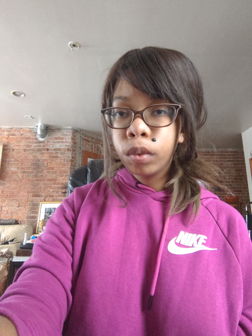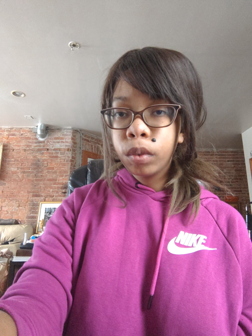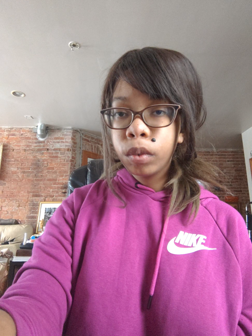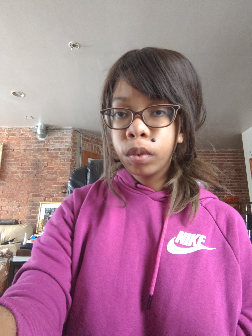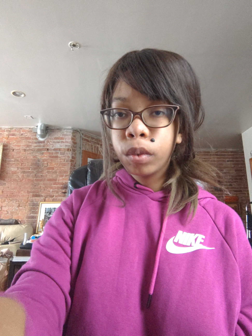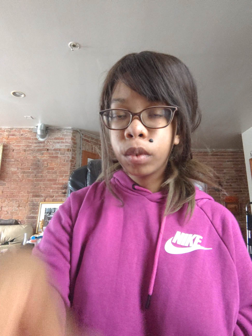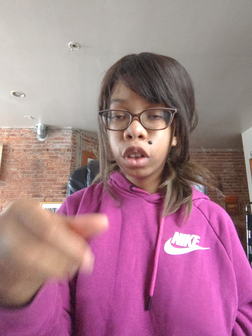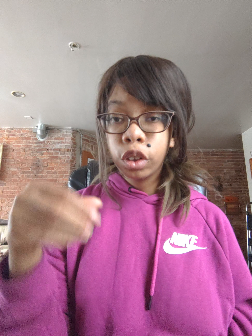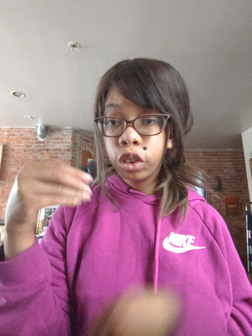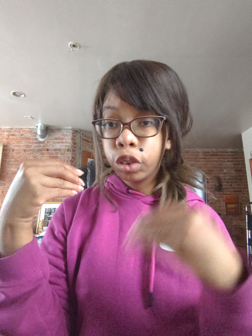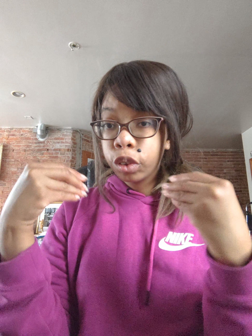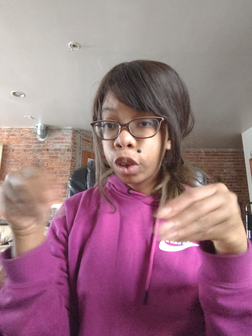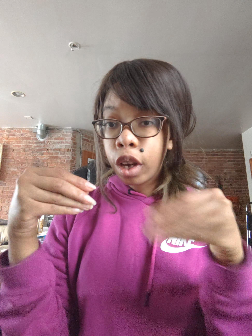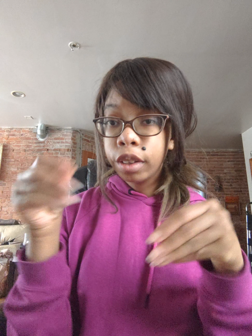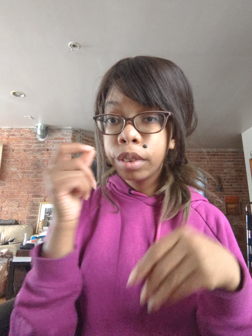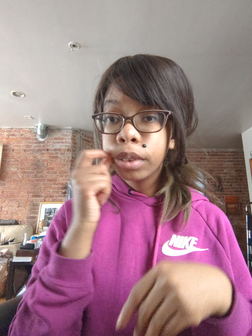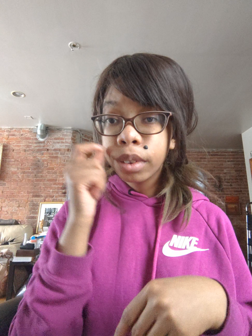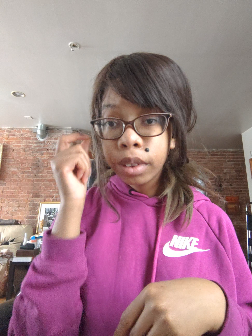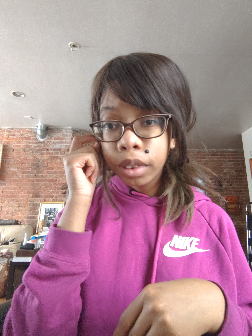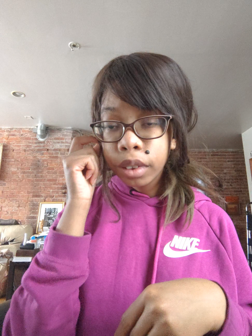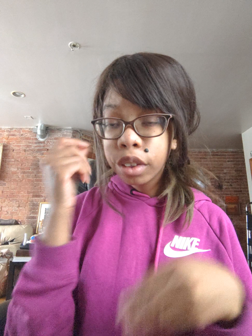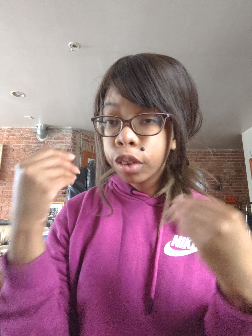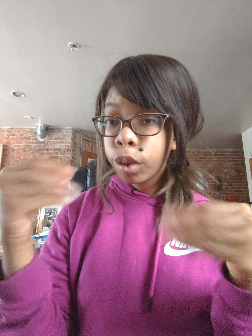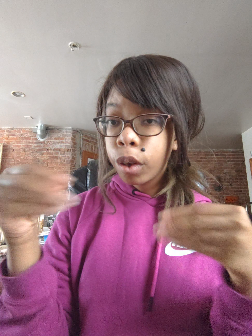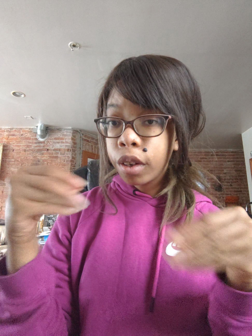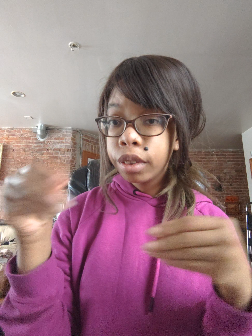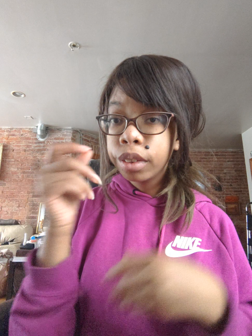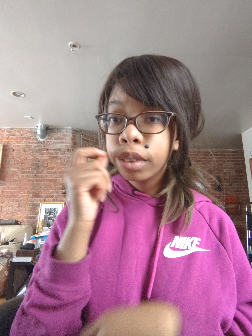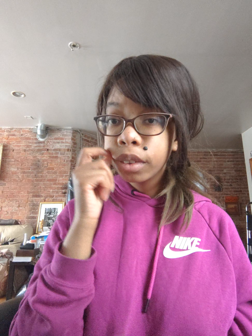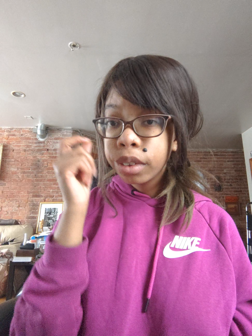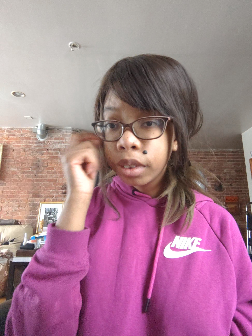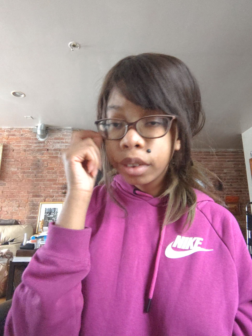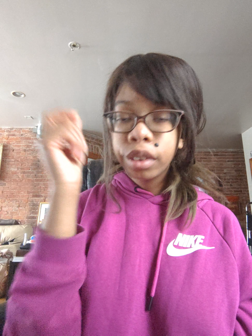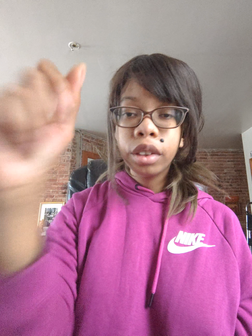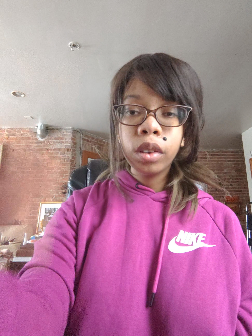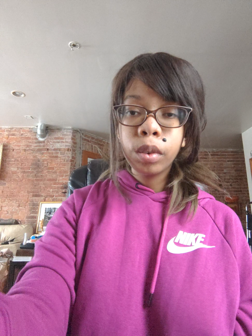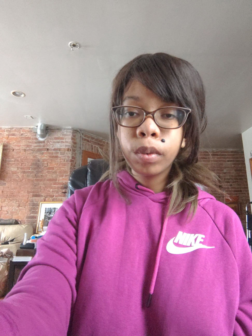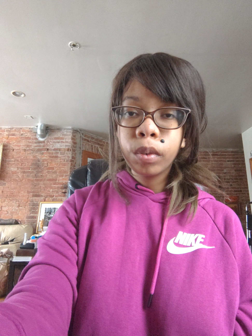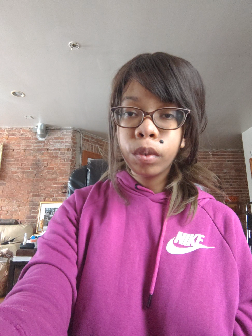store